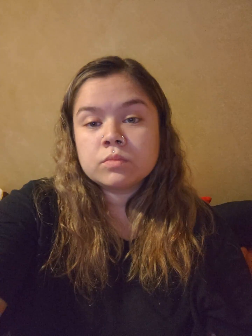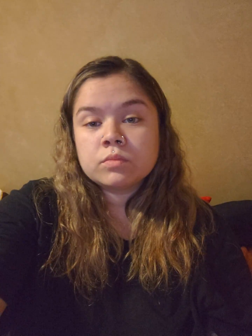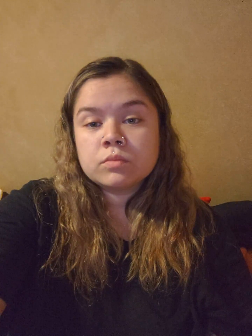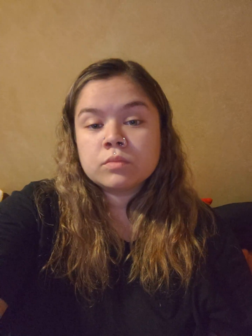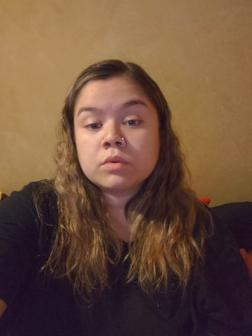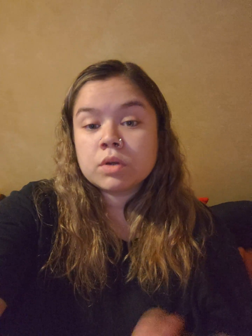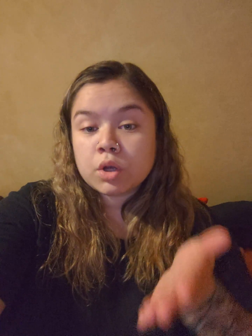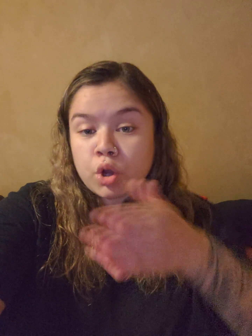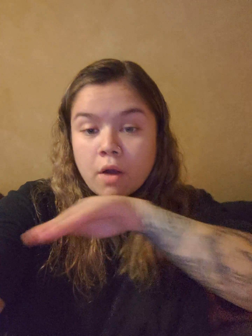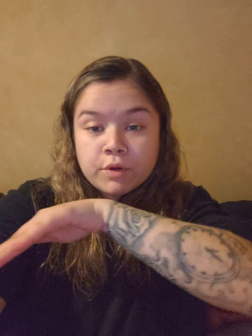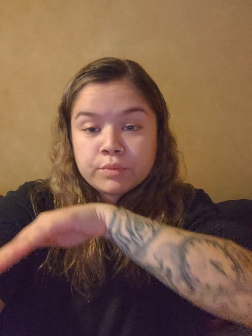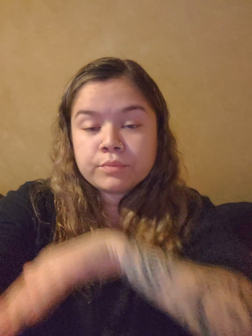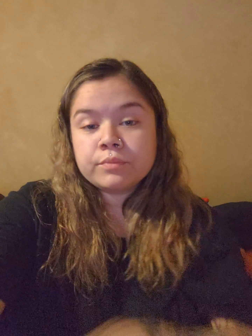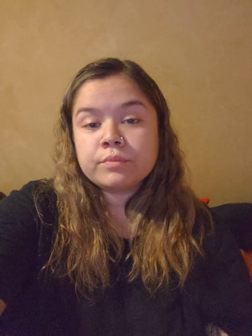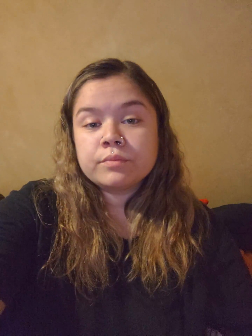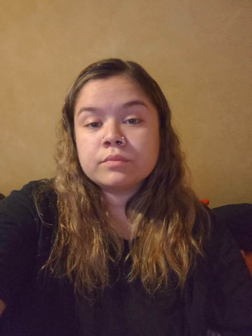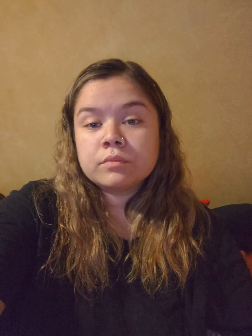cover